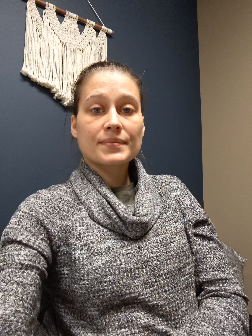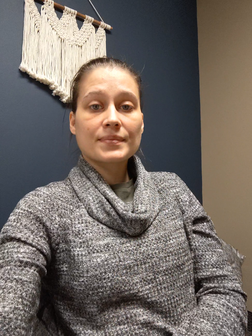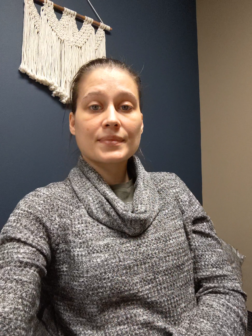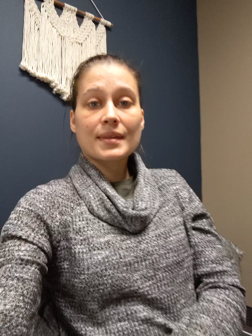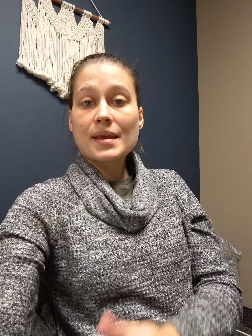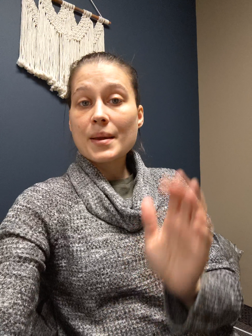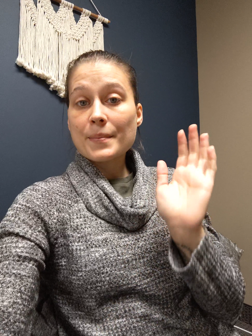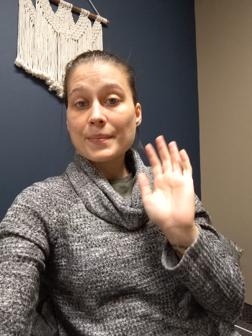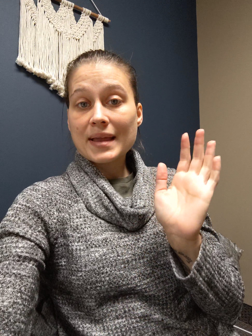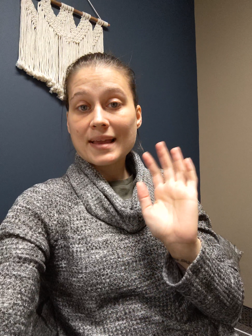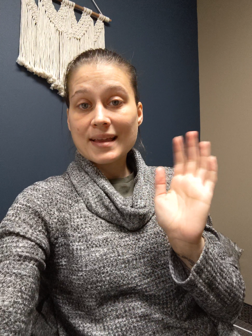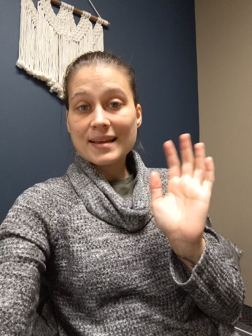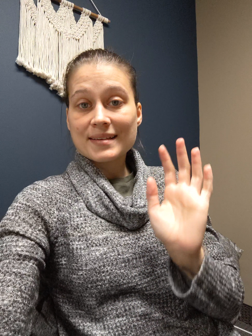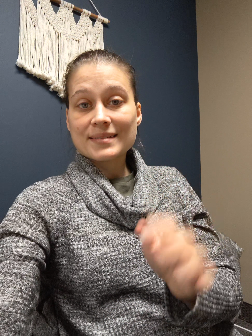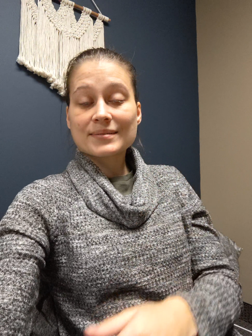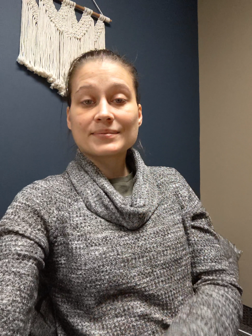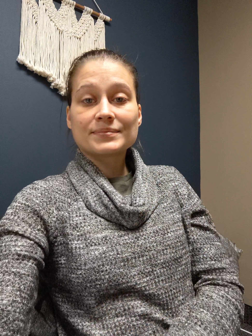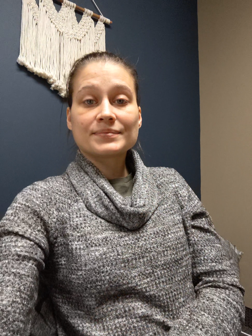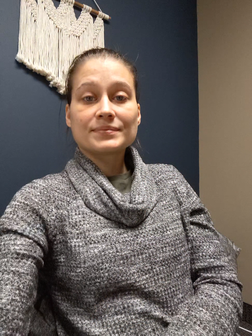bye